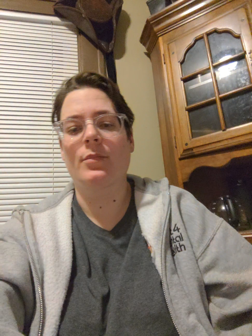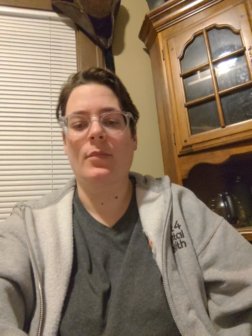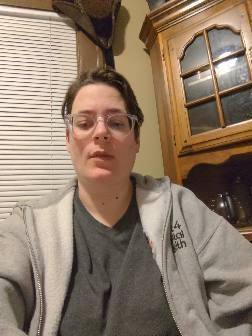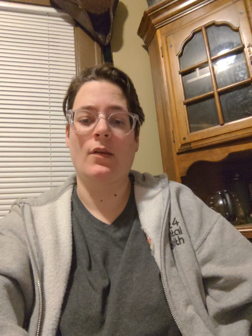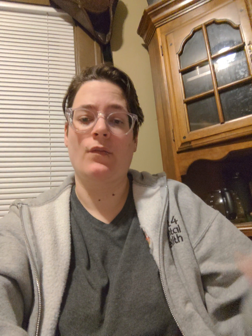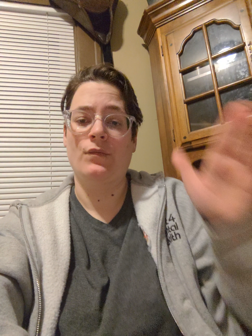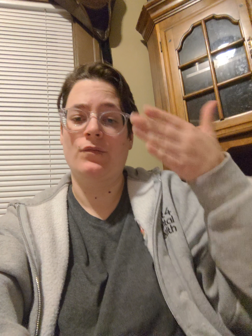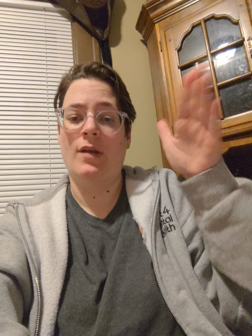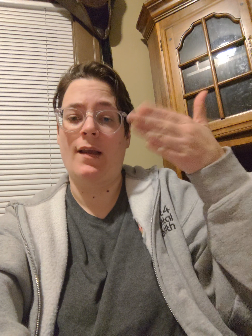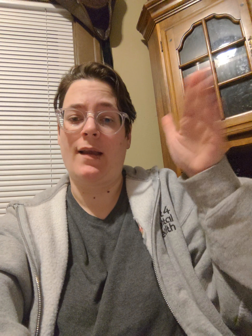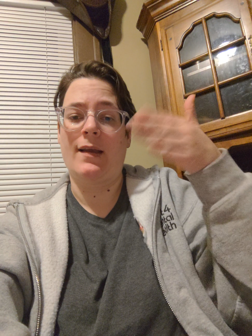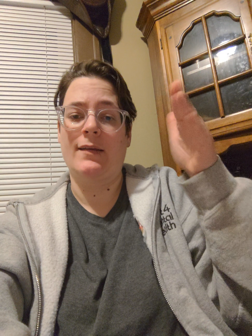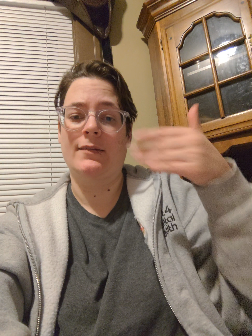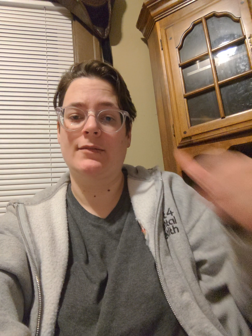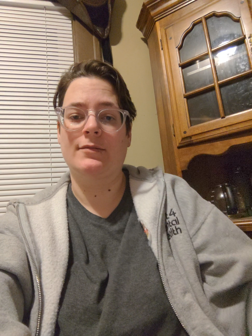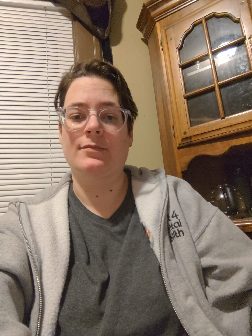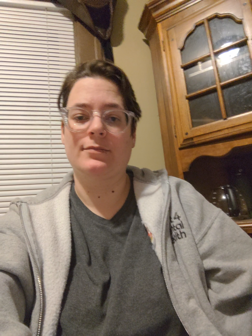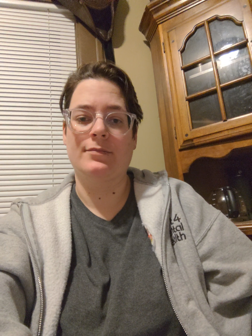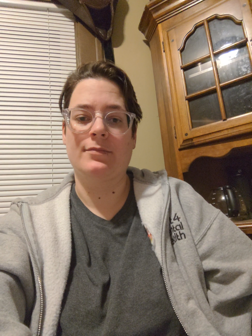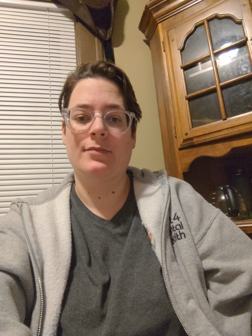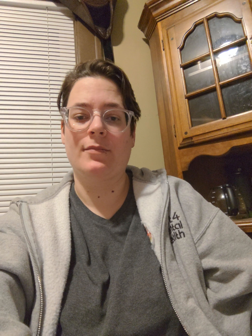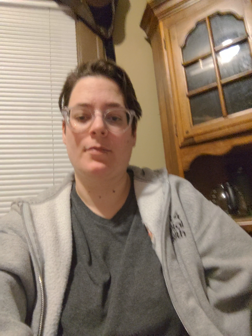flag